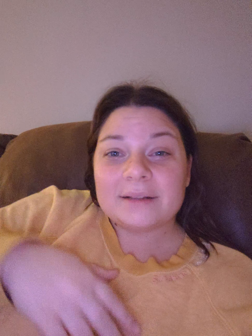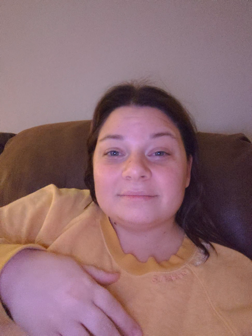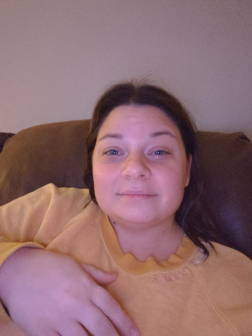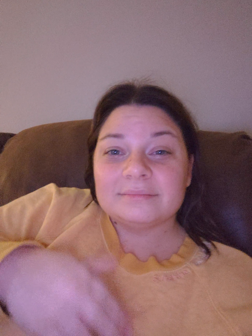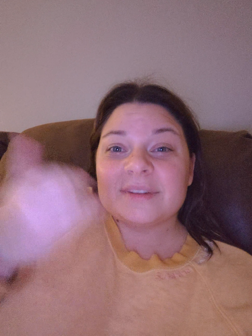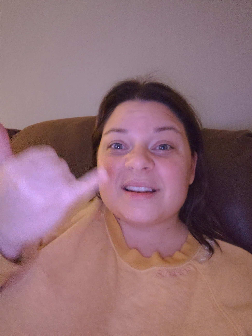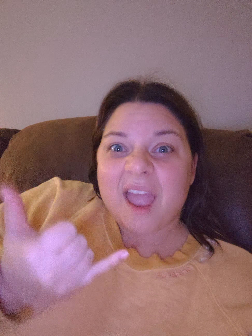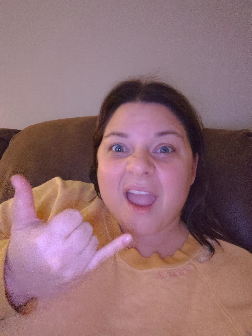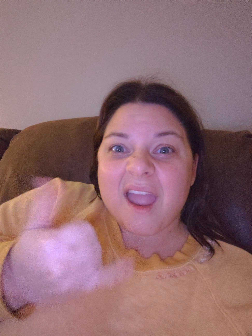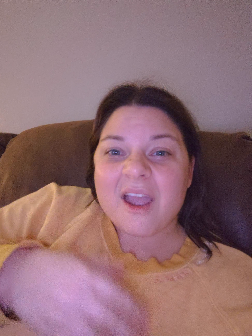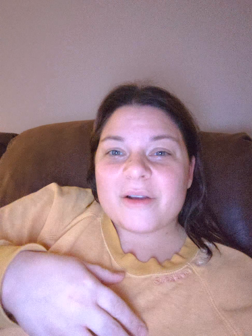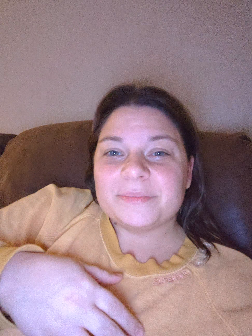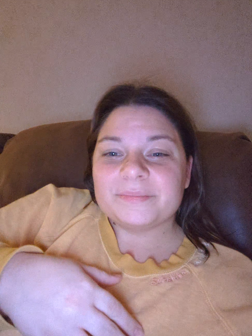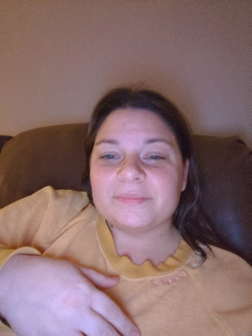now